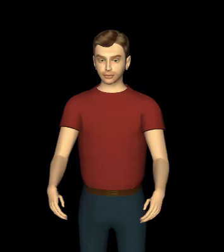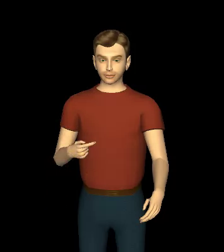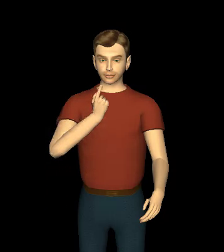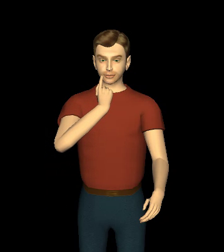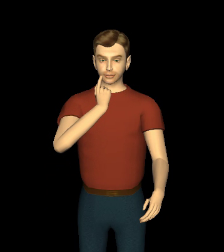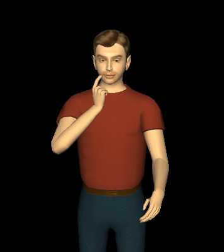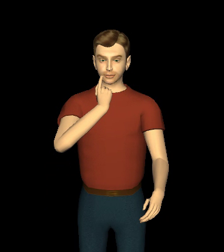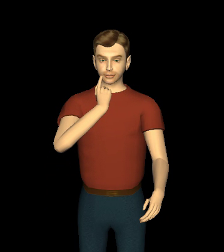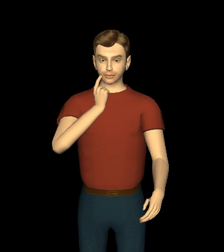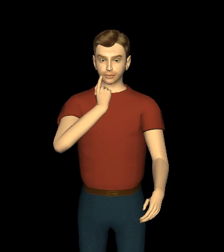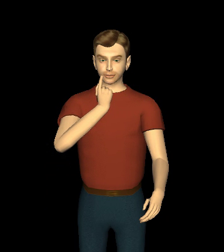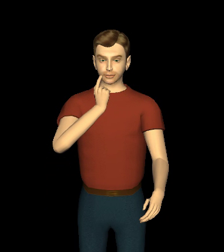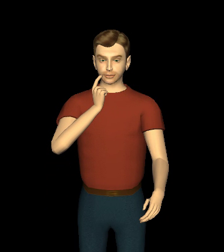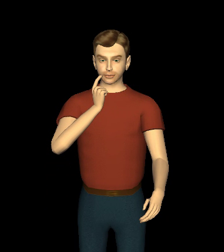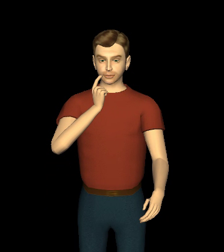سكر